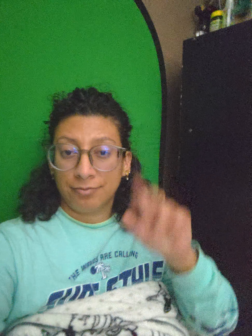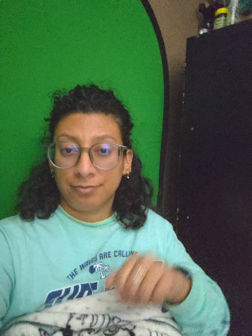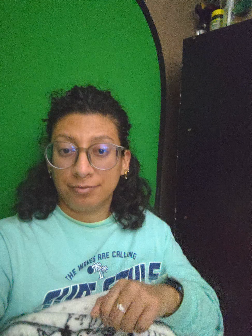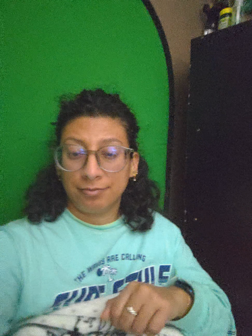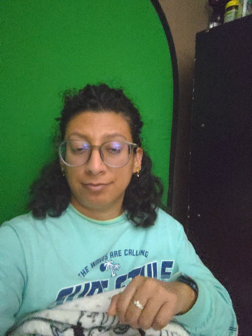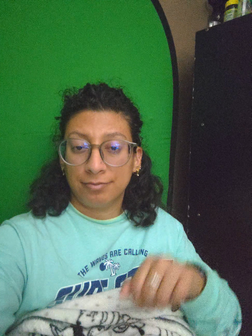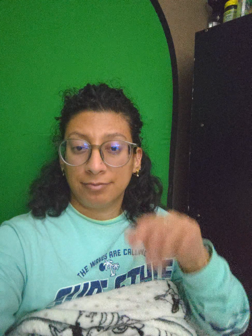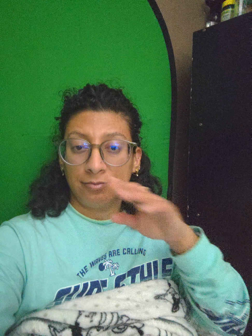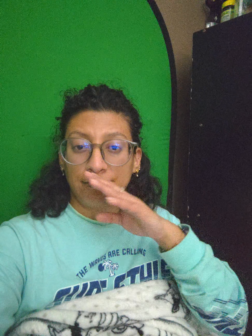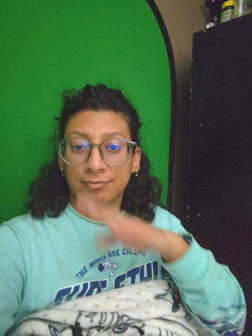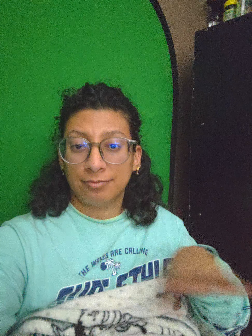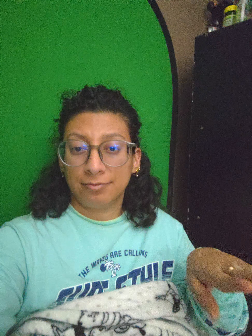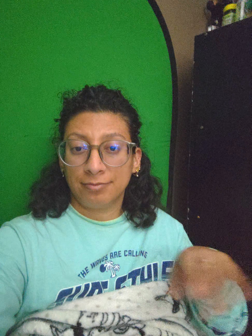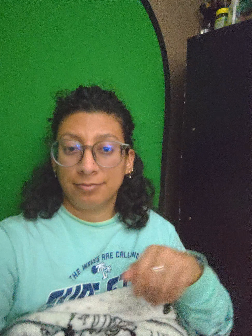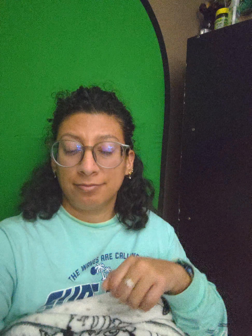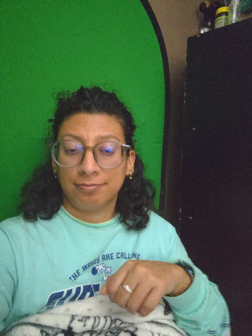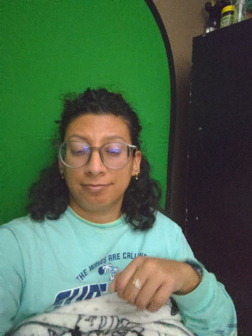quiet